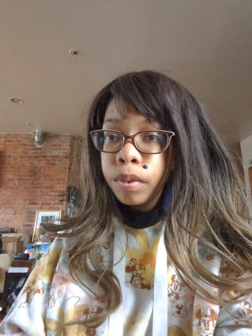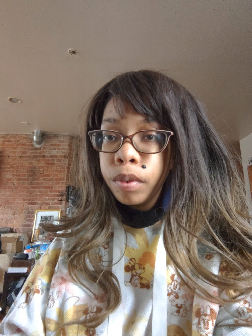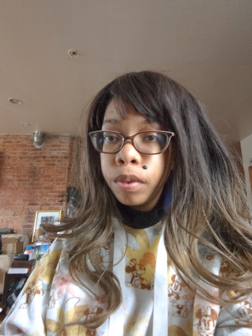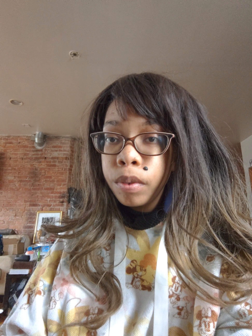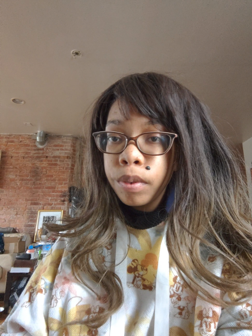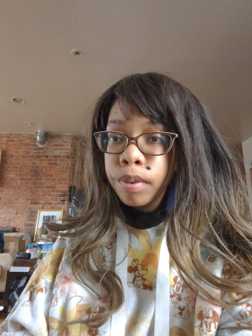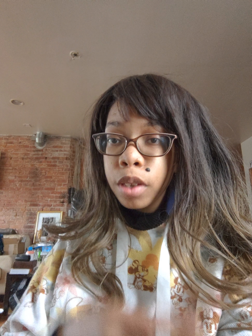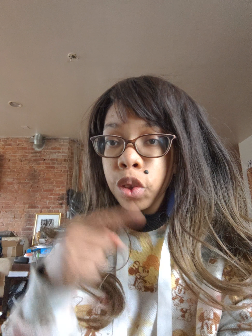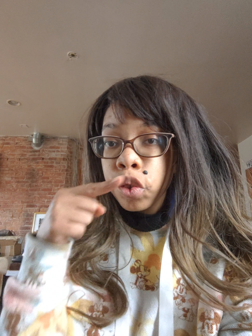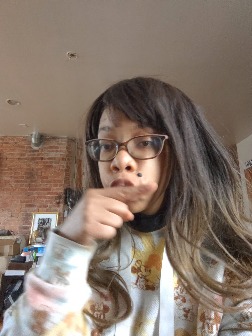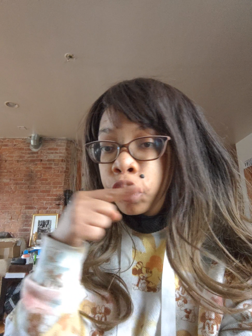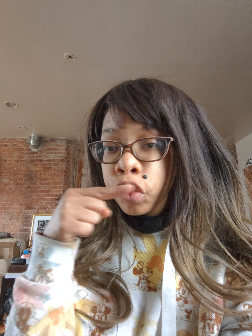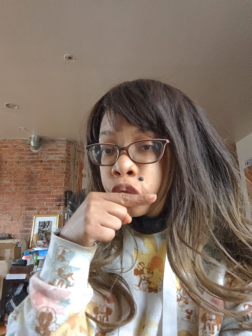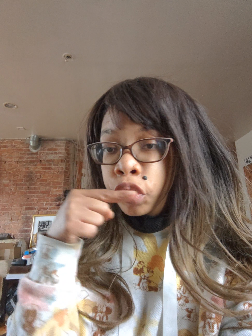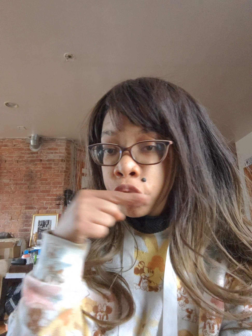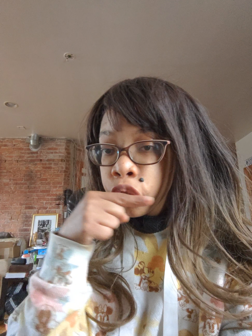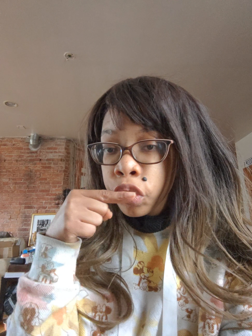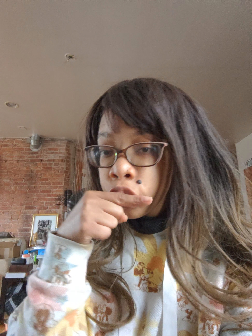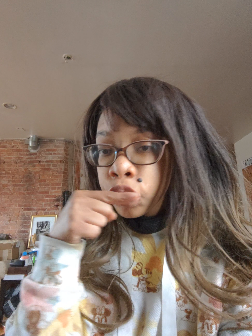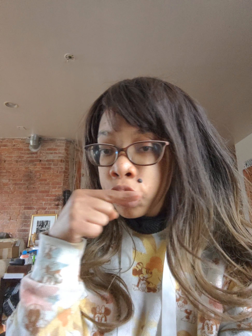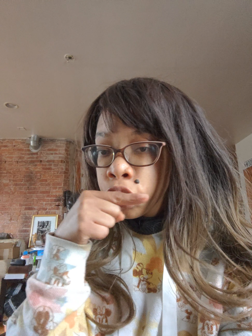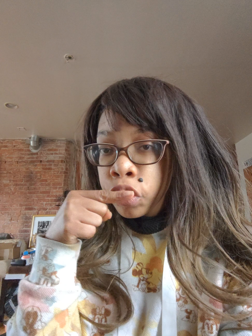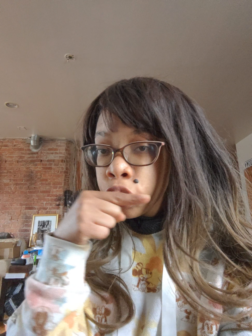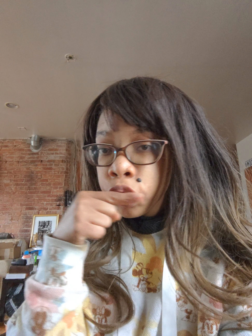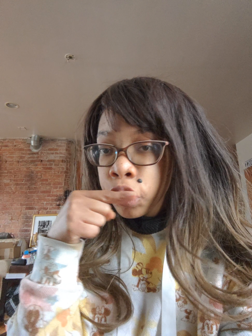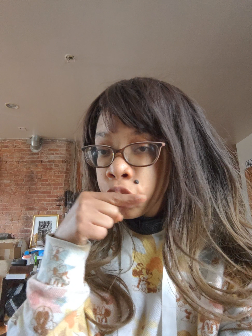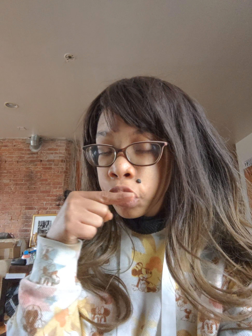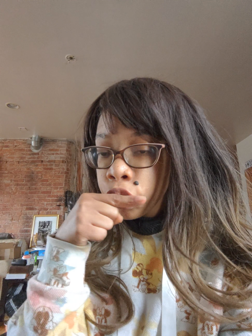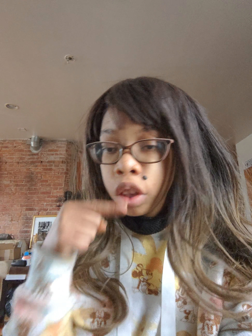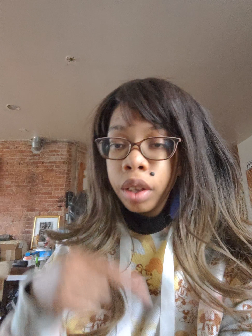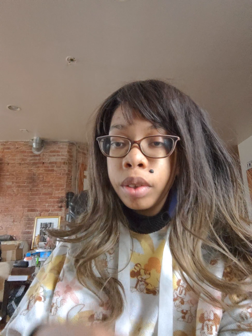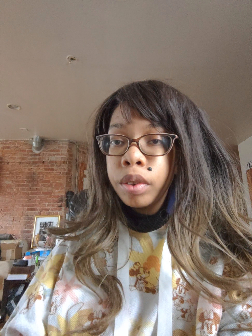toothbrush